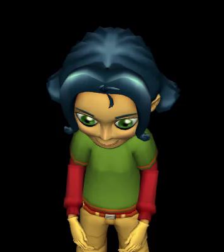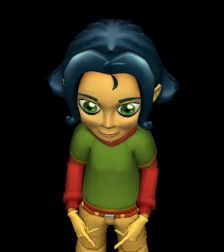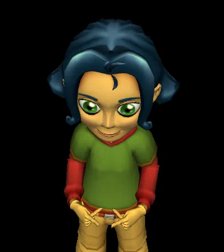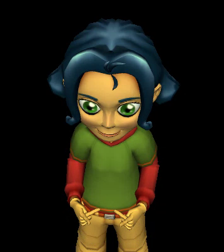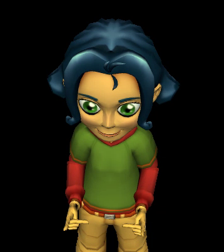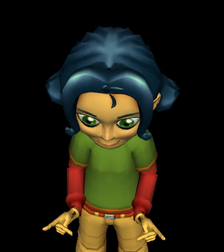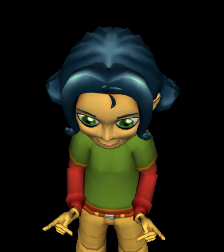عام